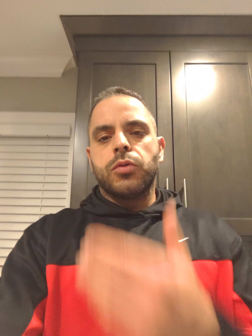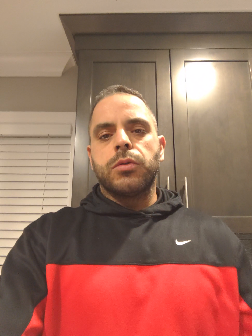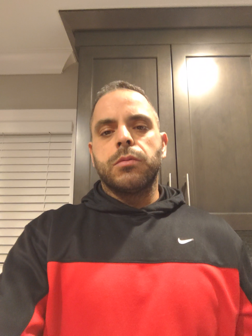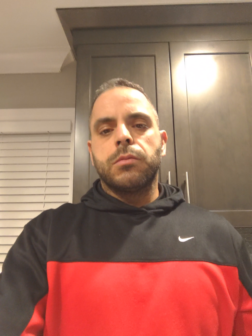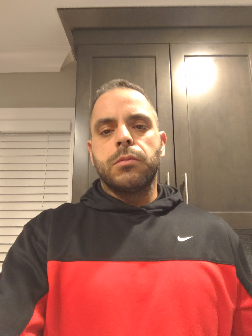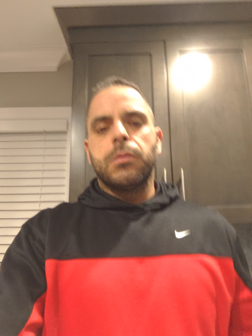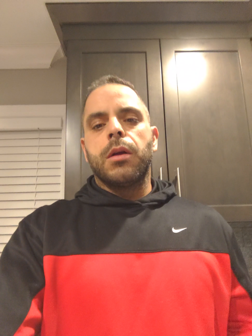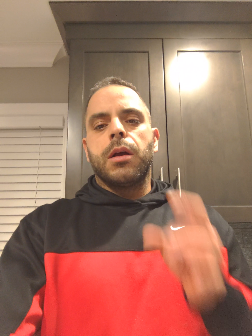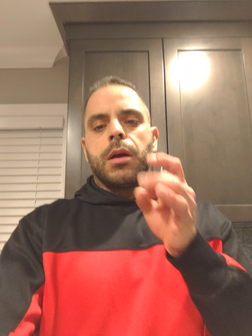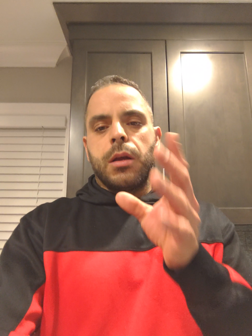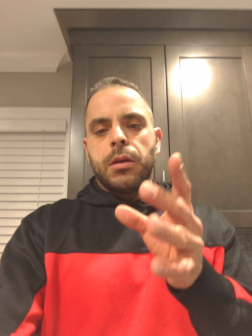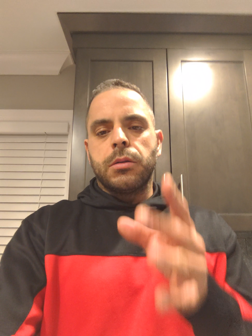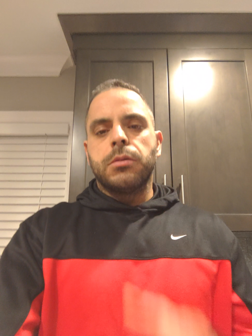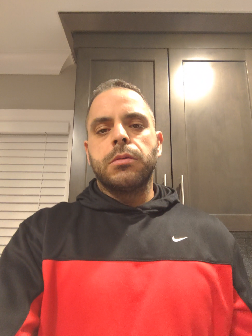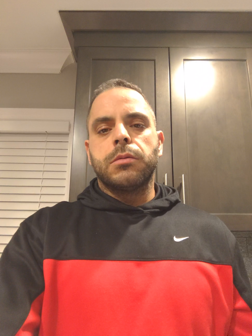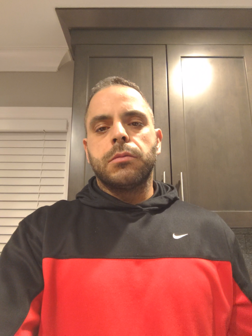hate